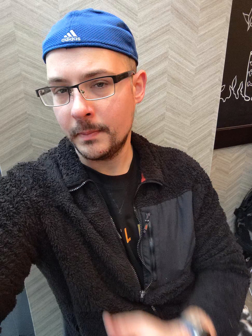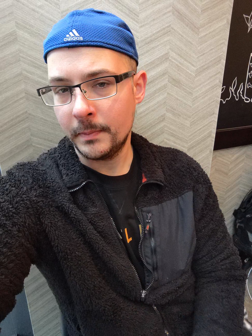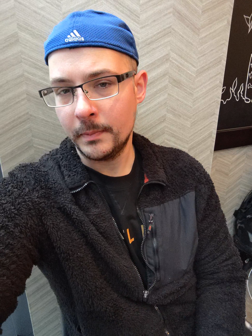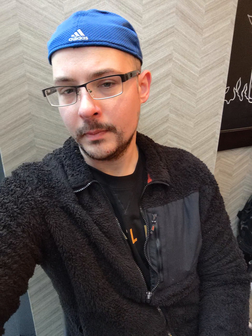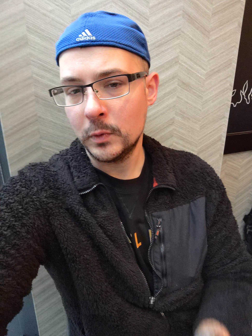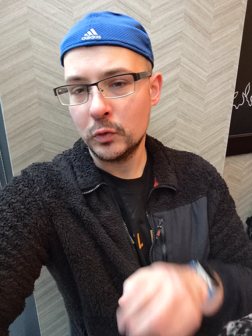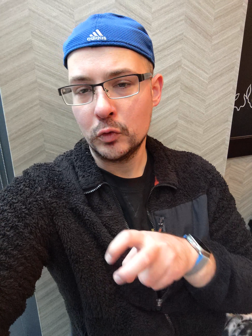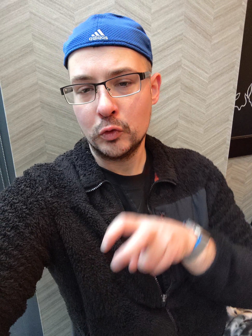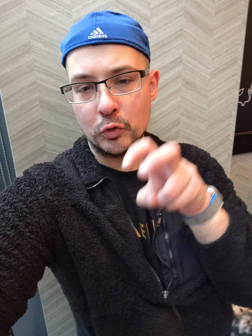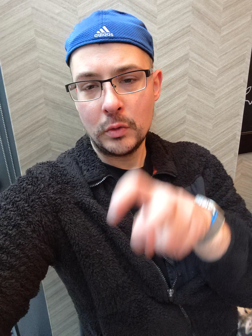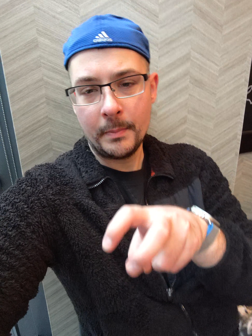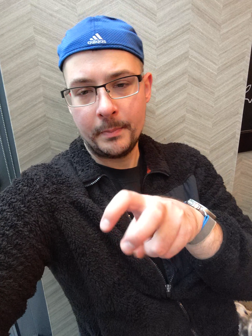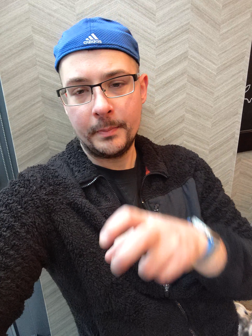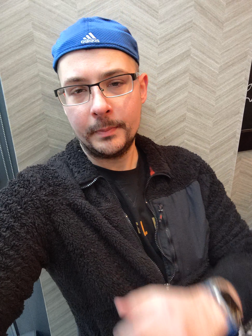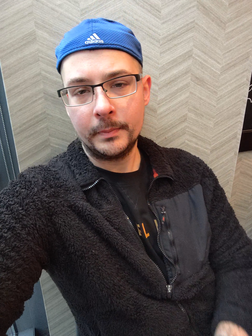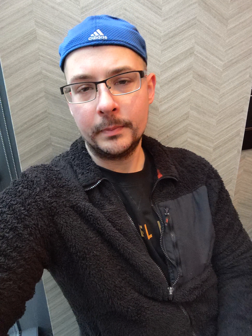jump